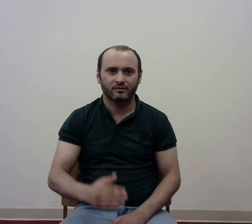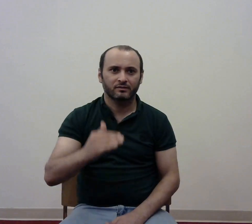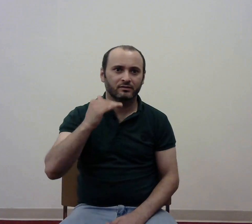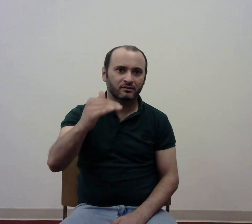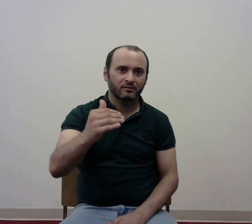siz